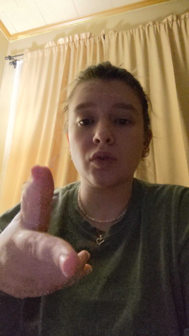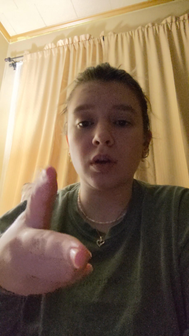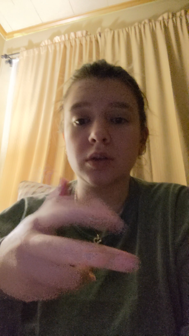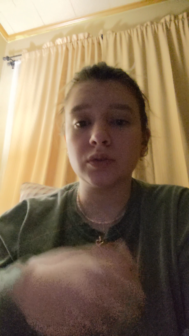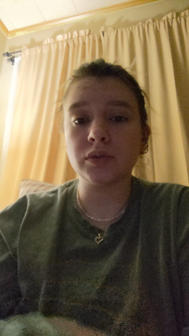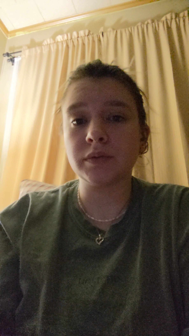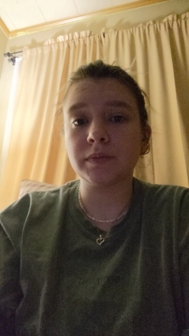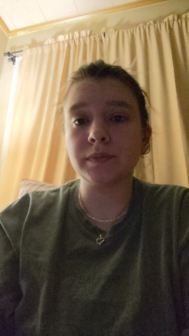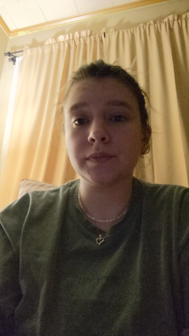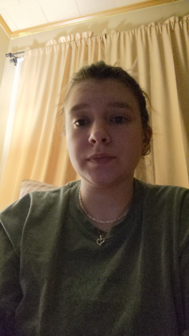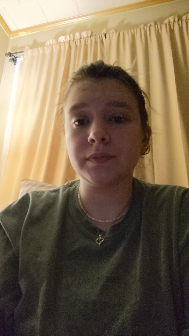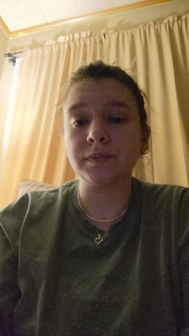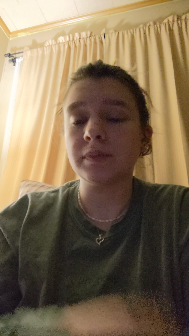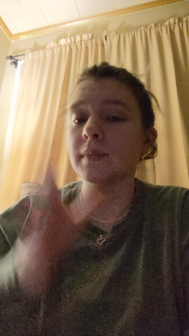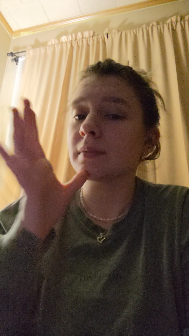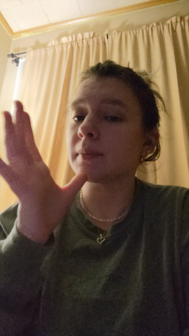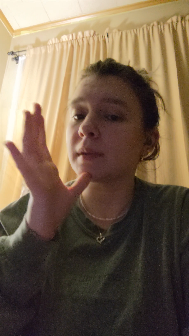mommy